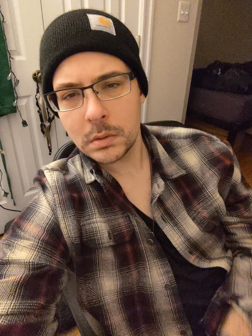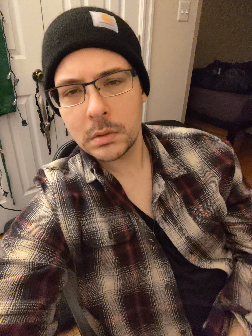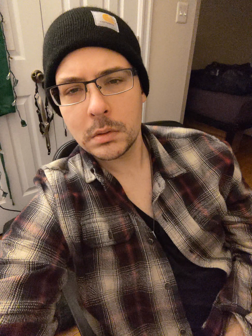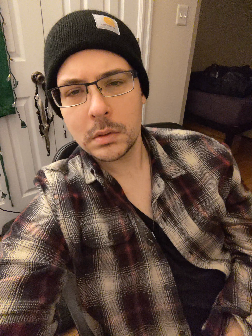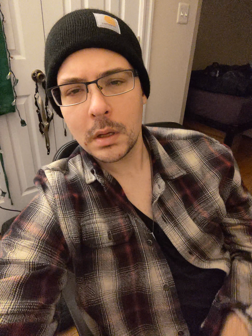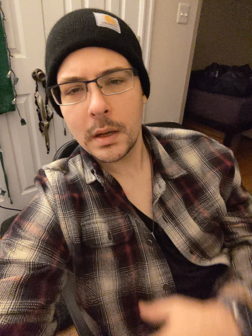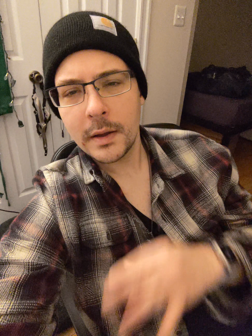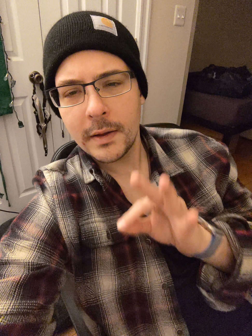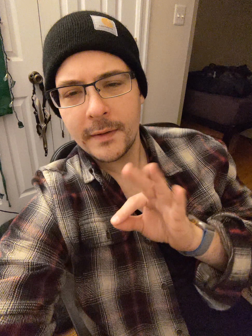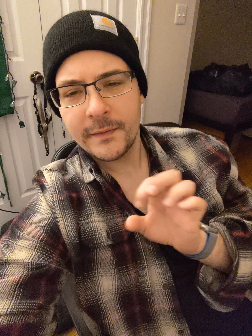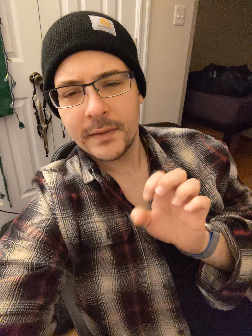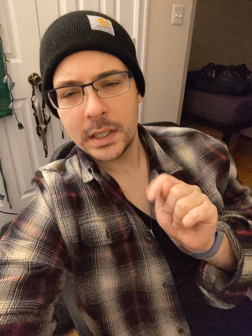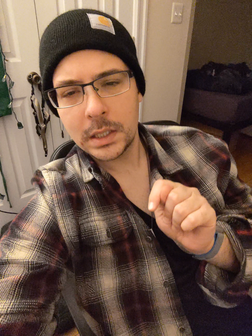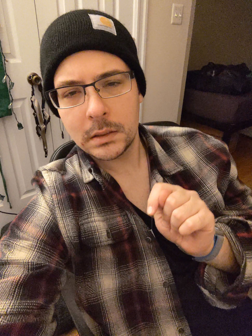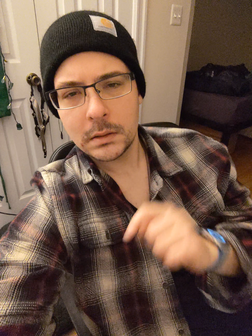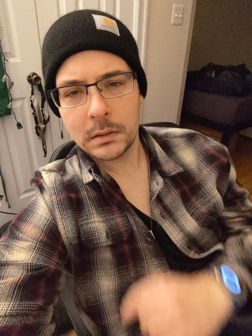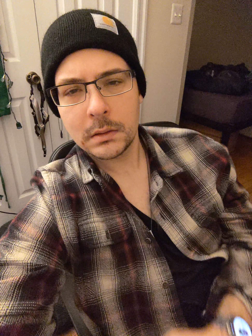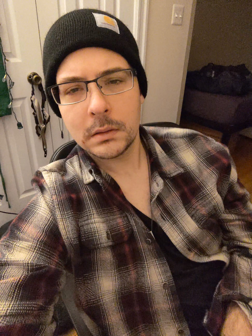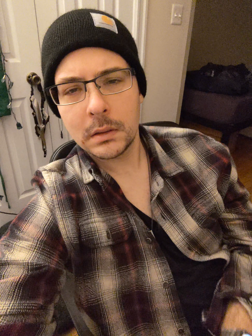feet